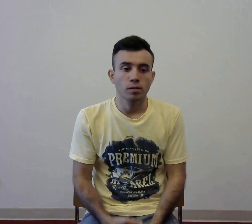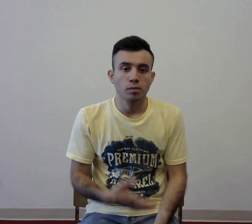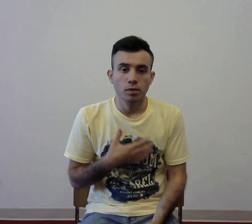mən